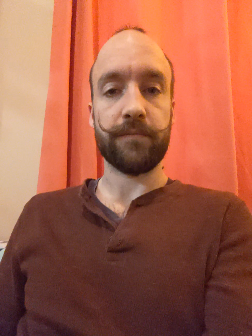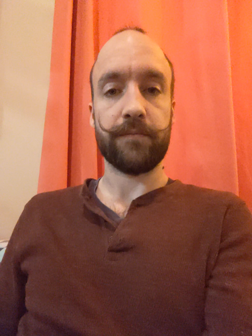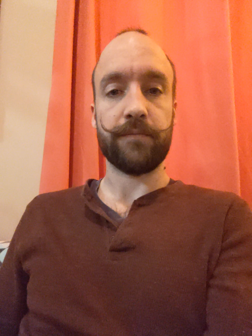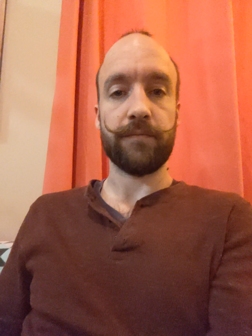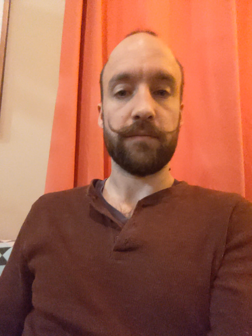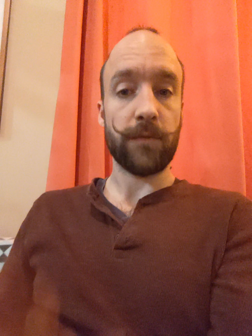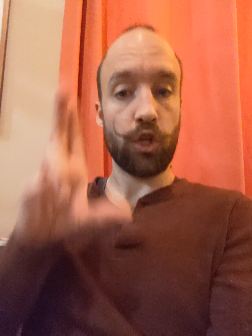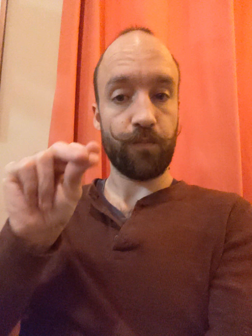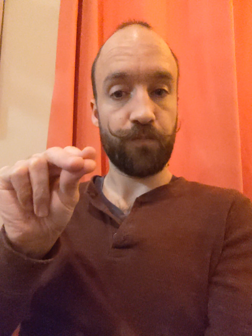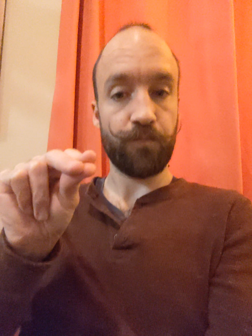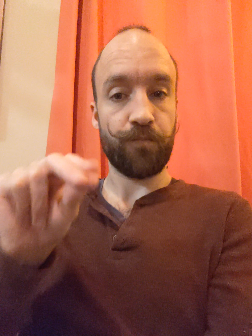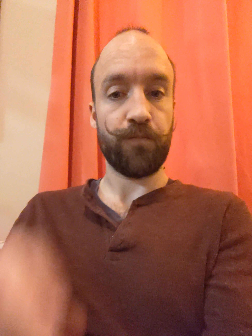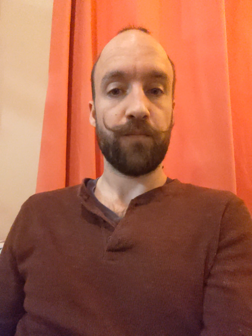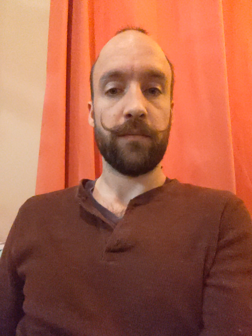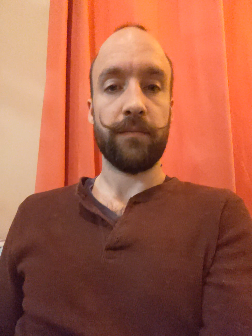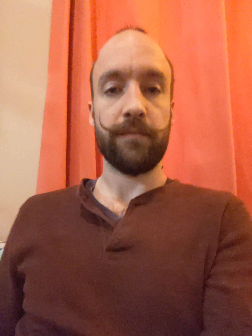no